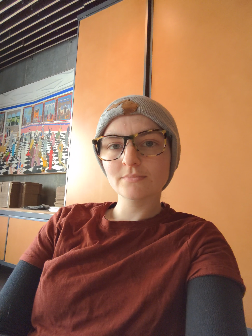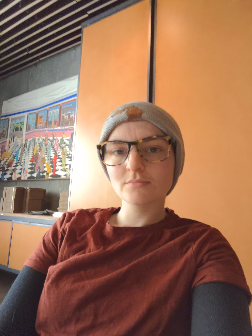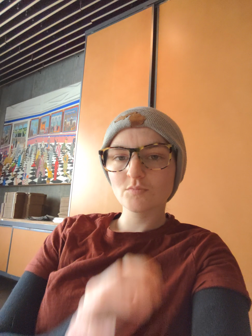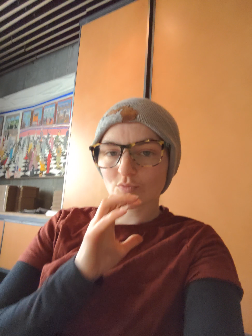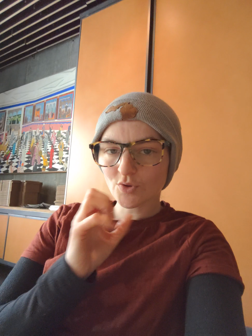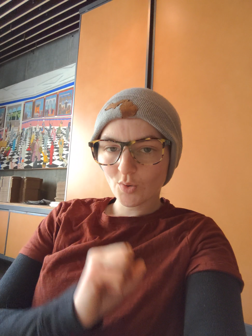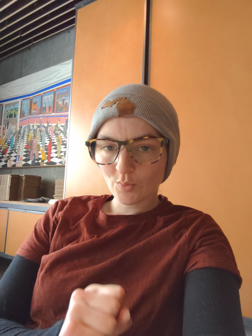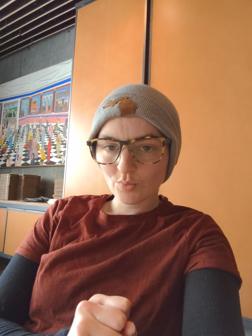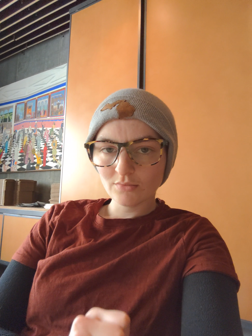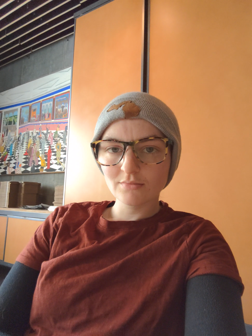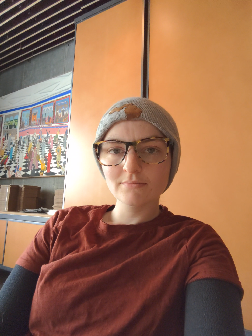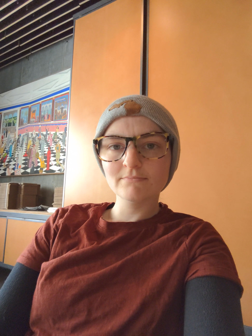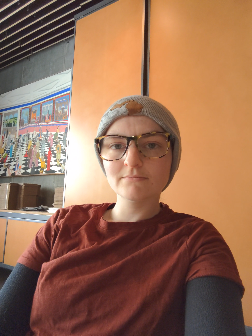old